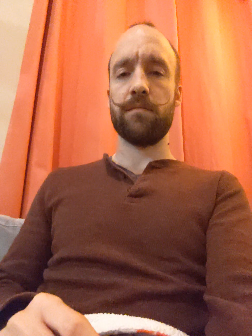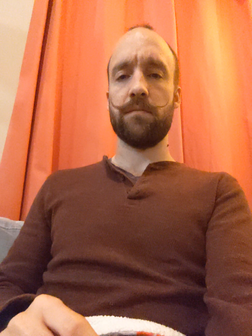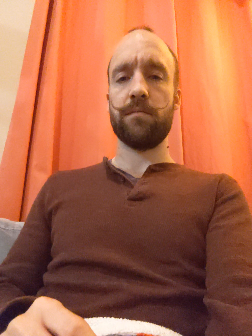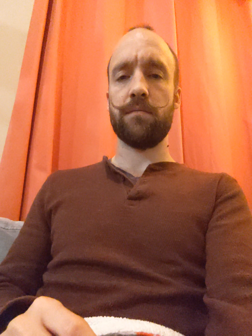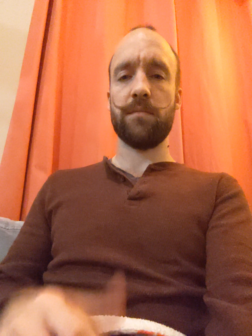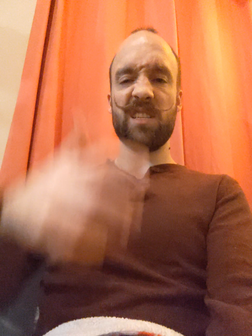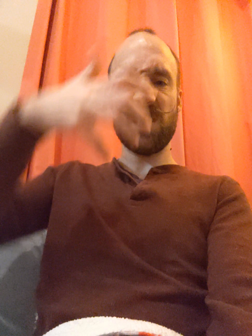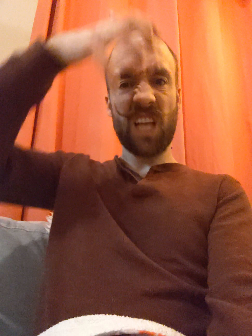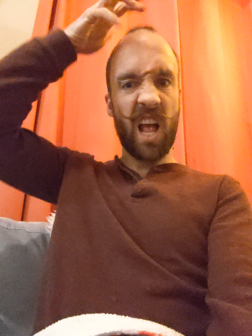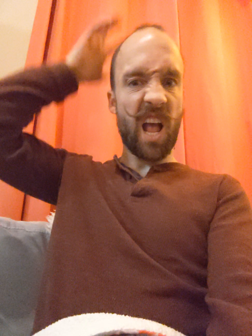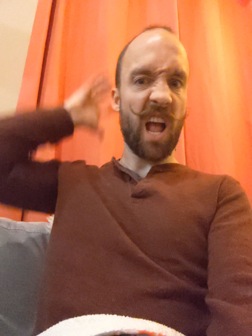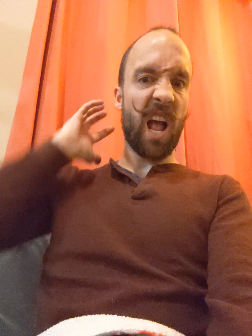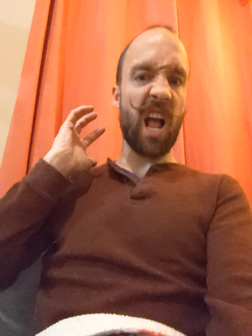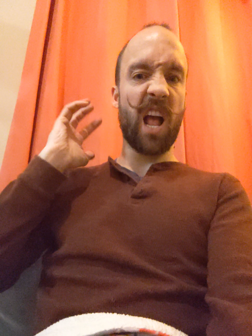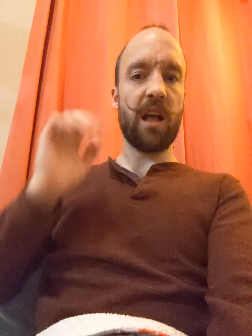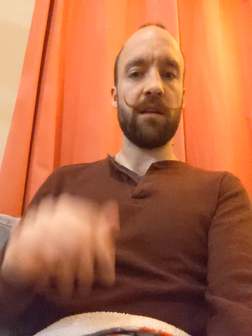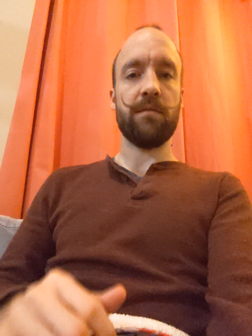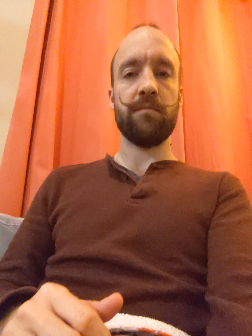lion